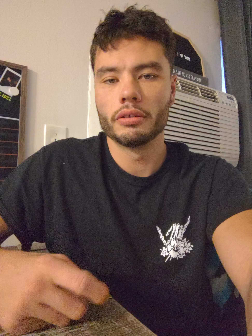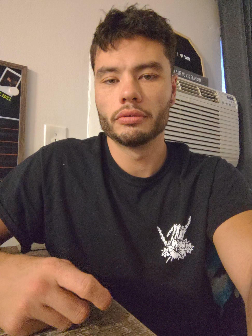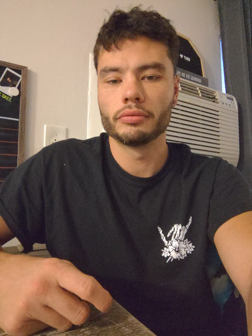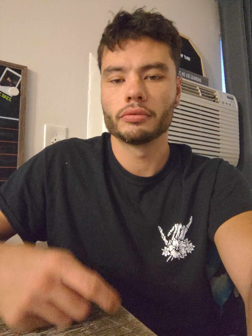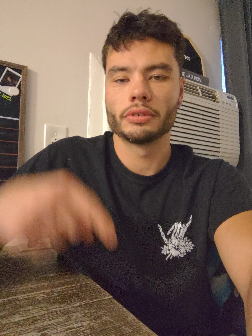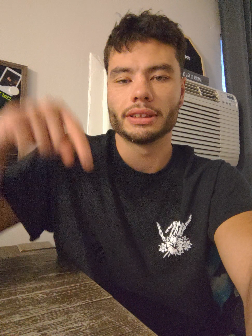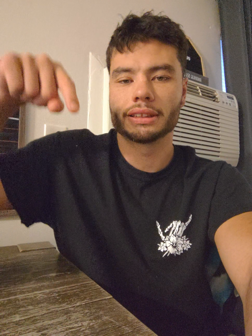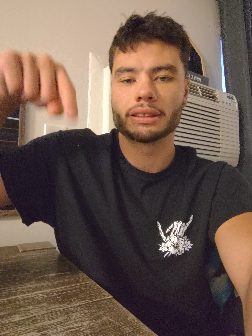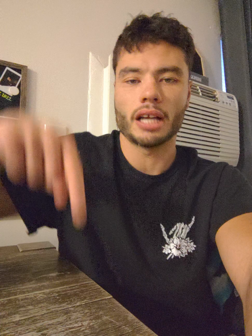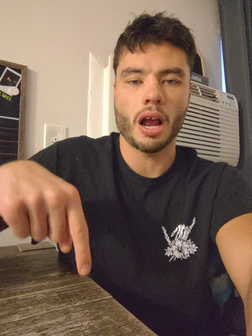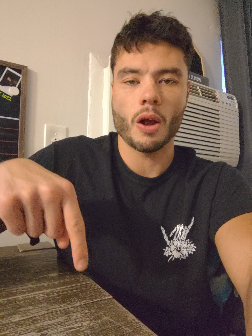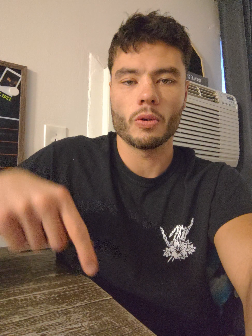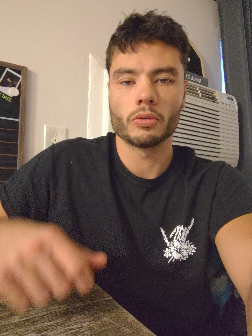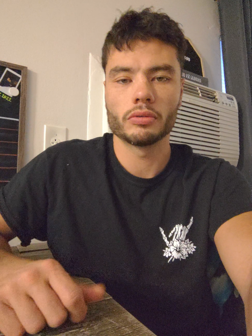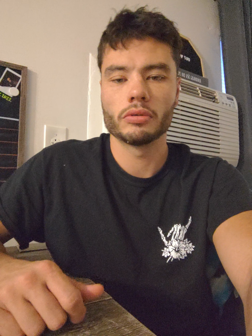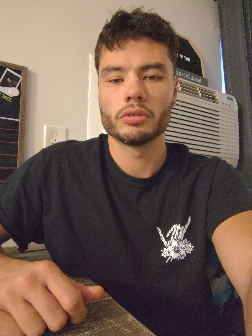down